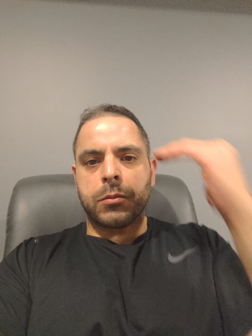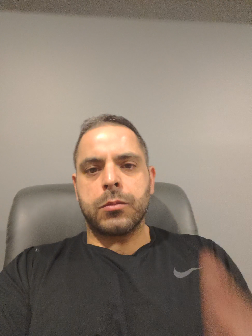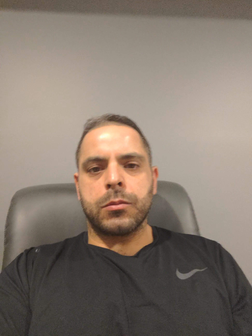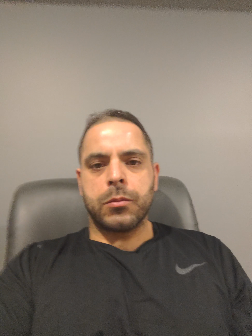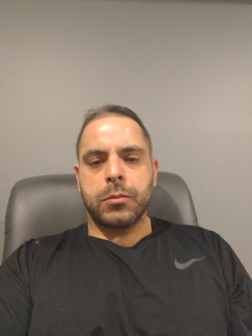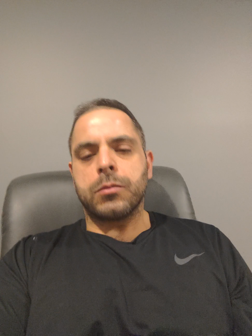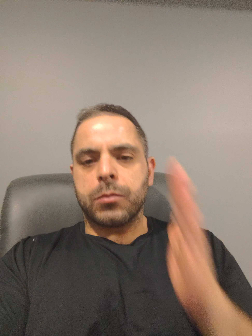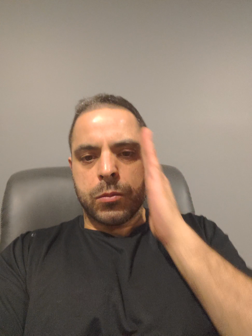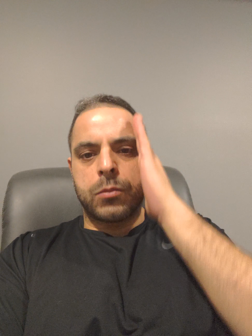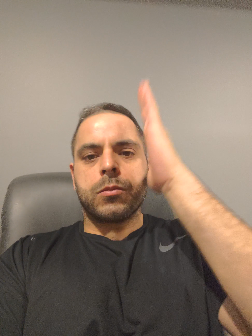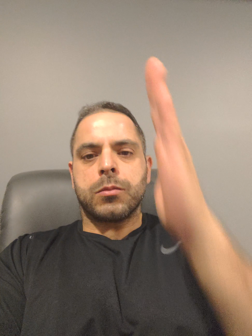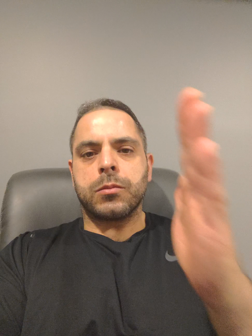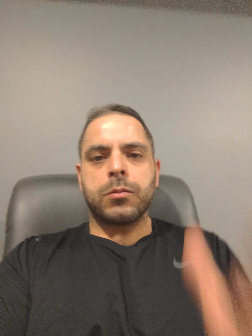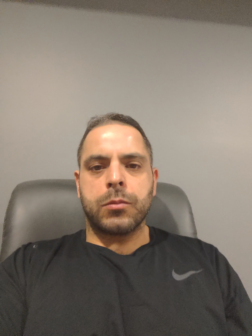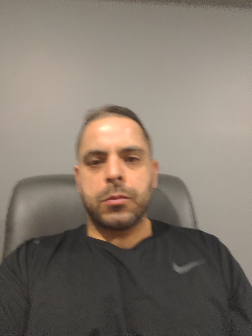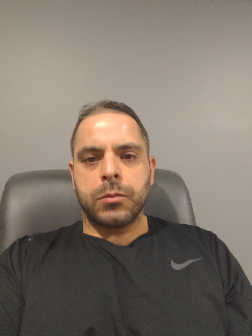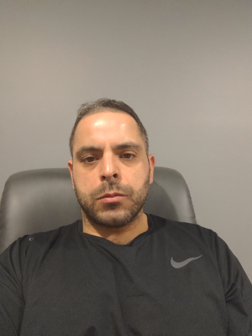will